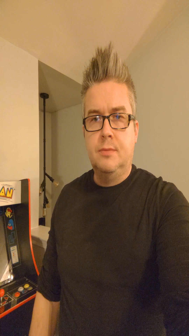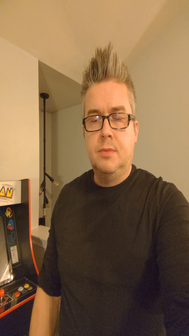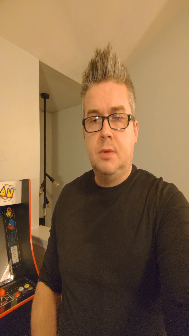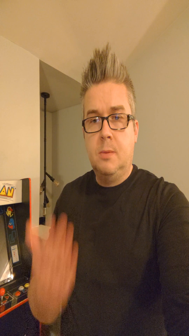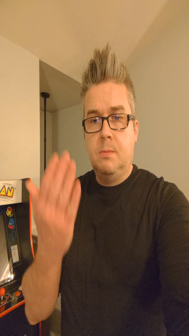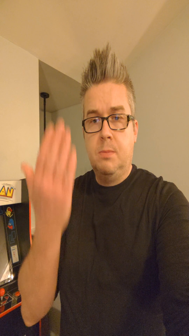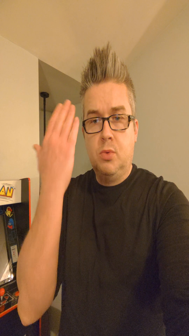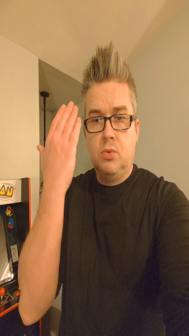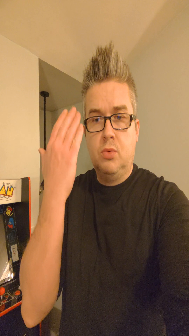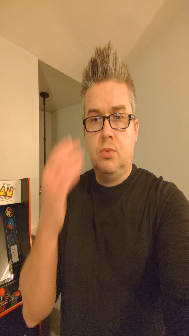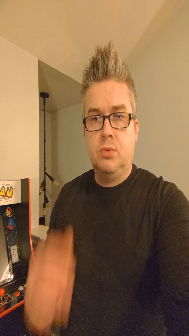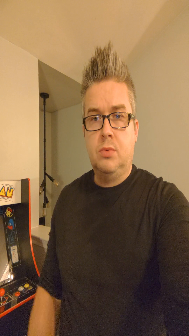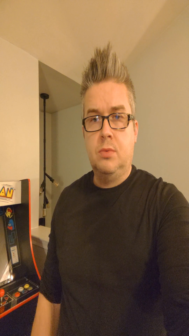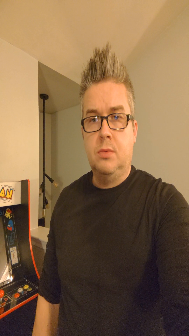morning